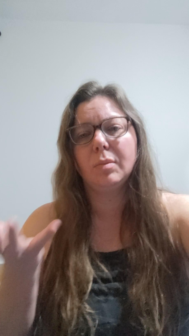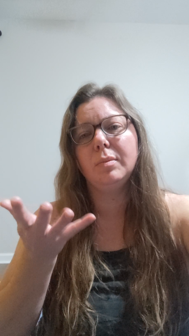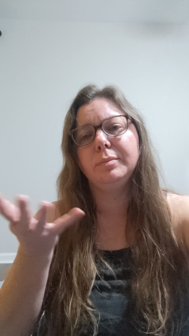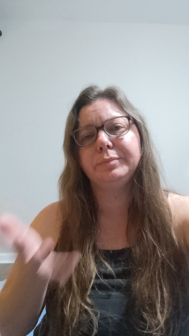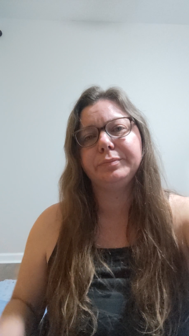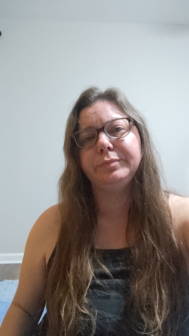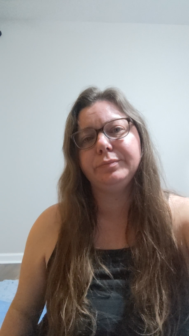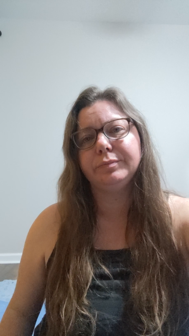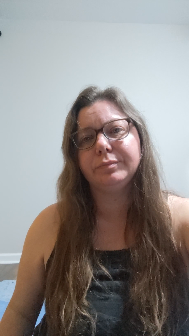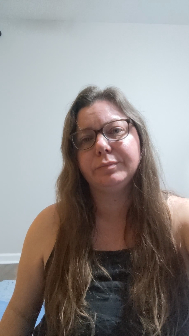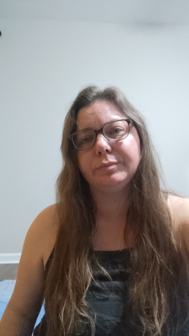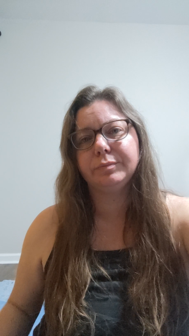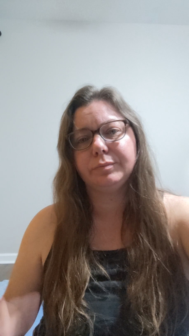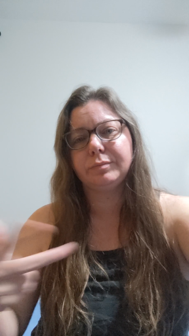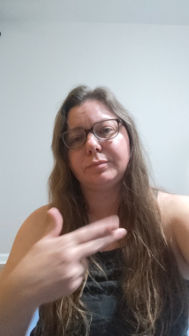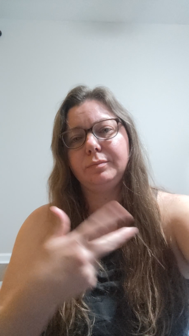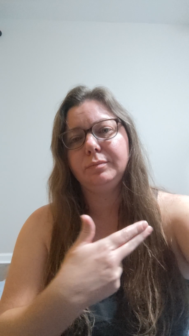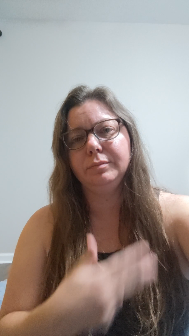sheep